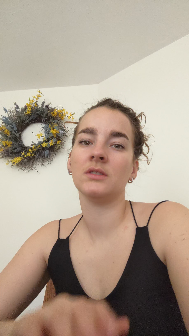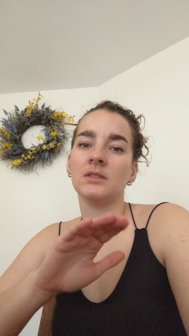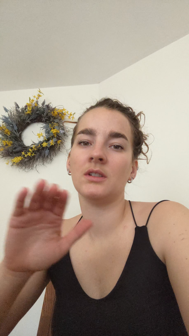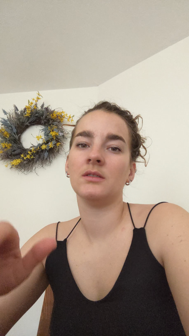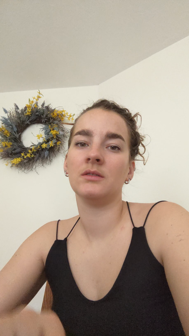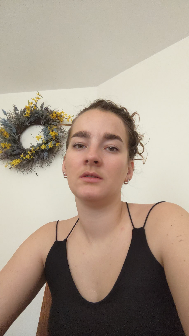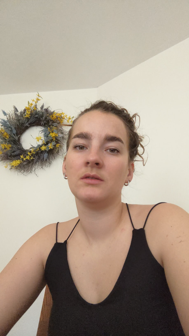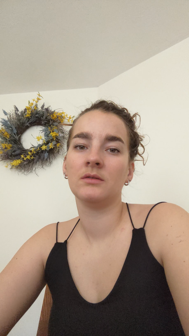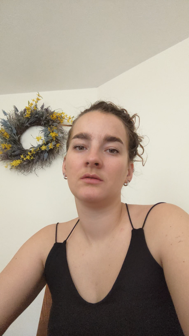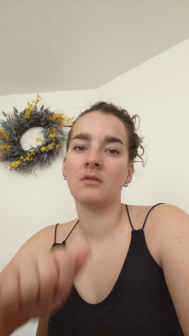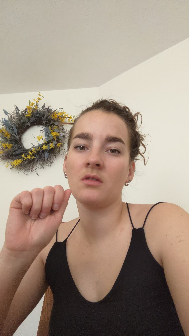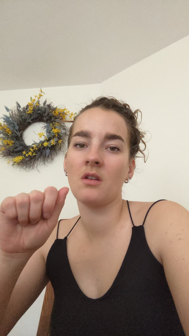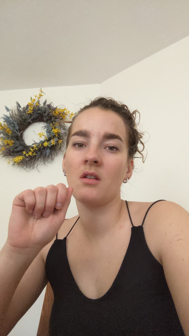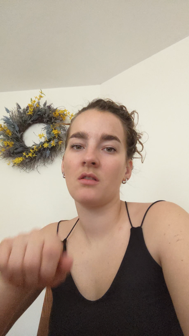knock